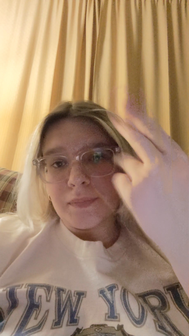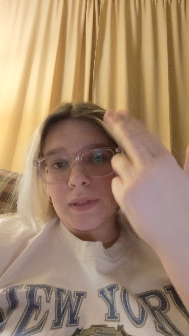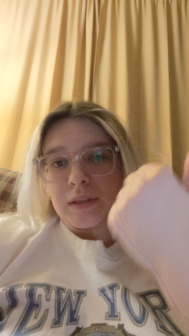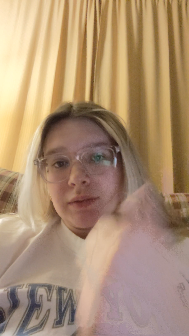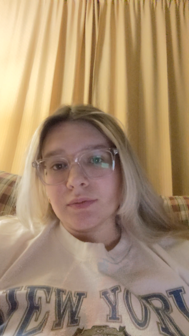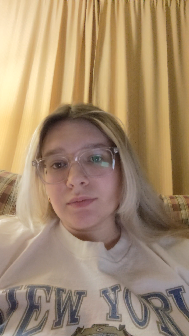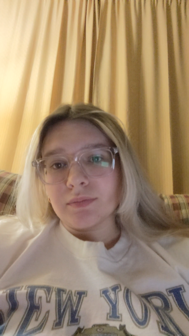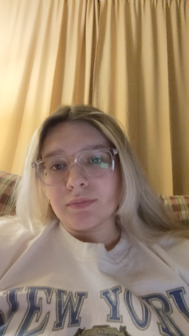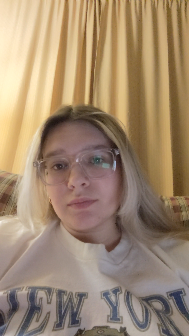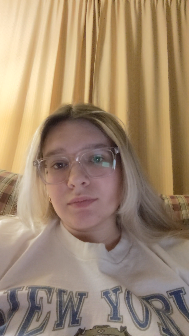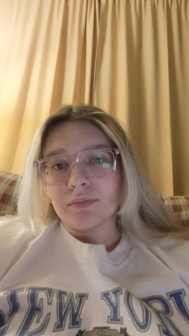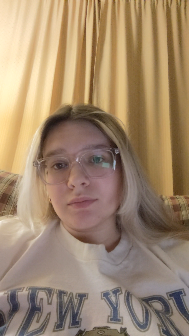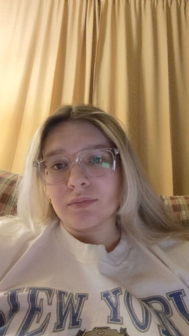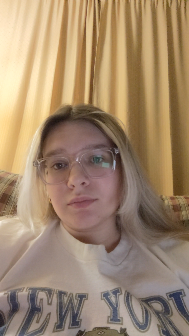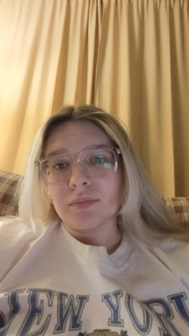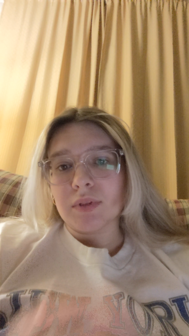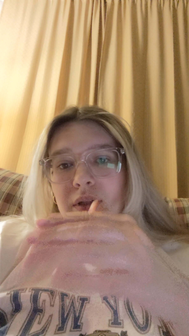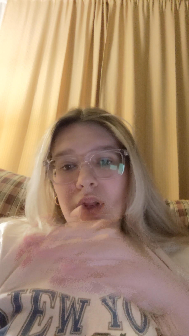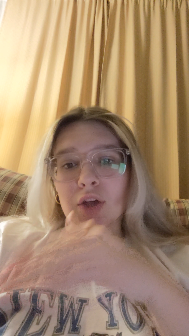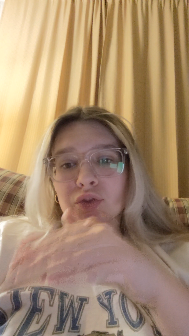doctor